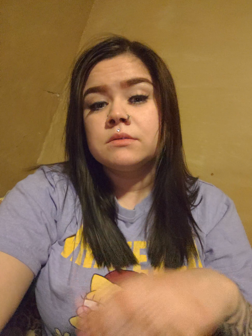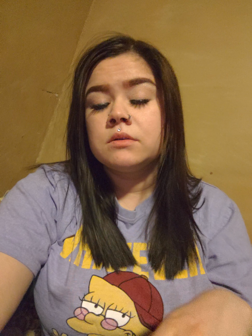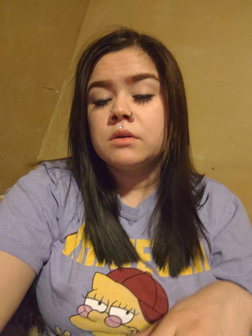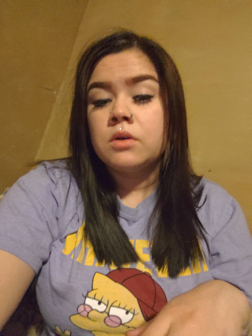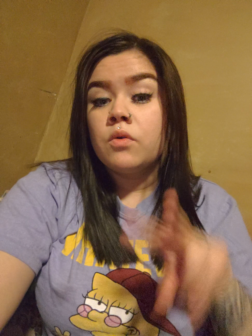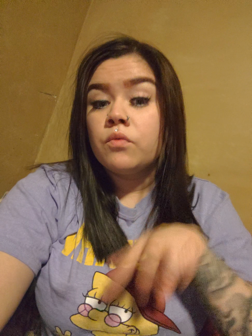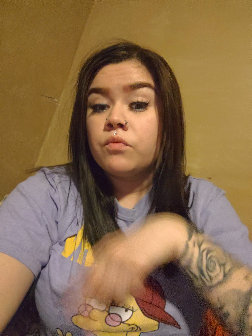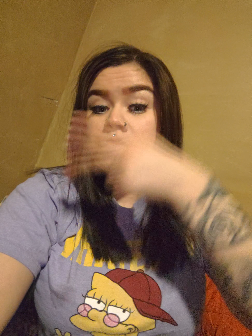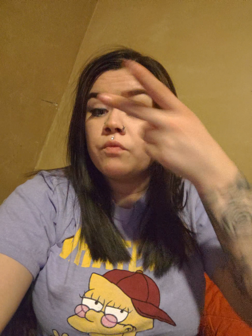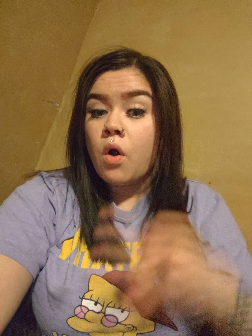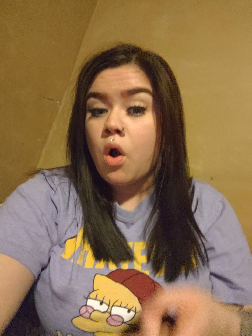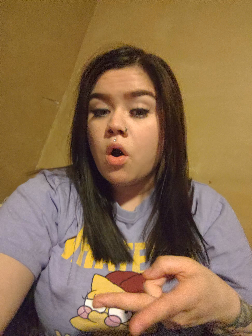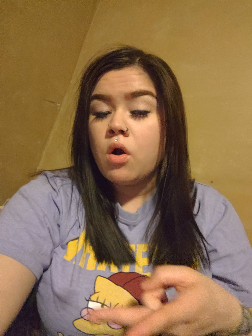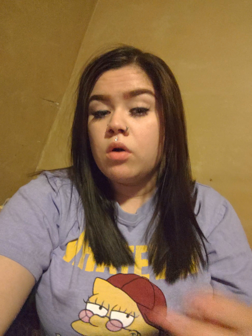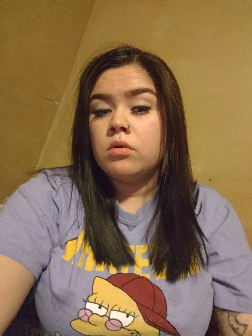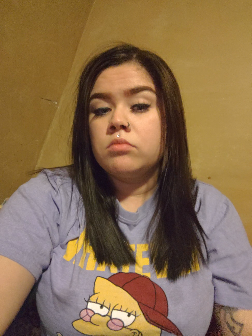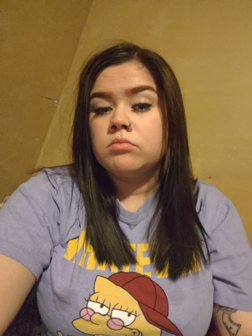fall